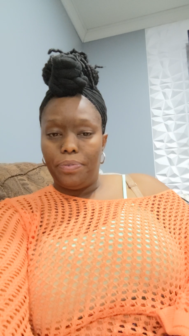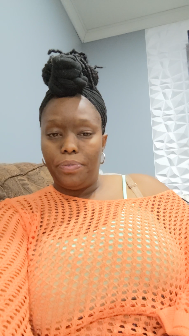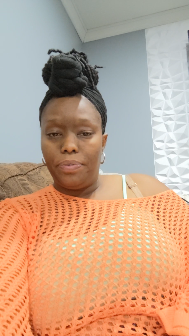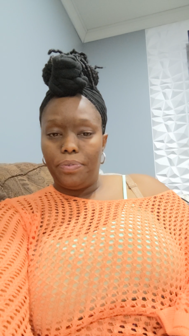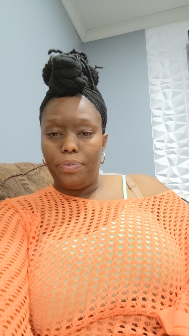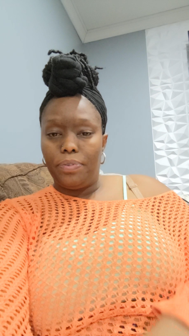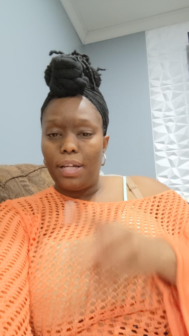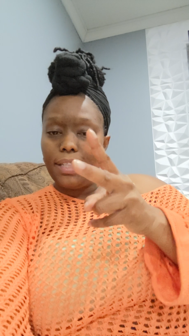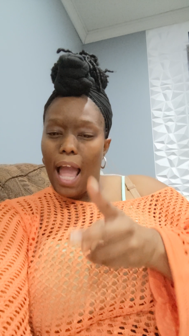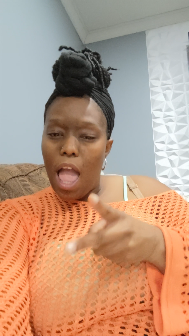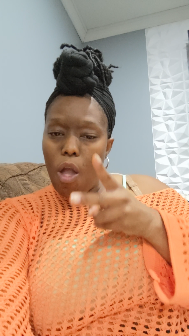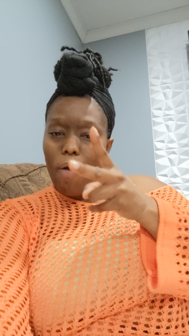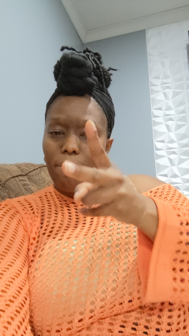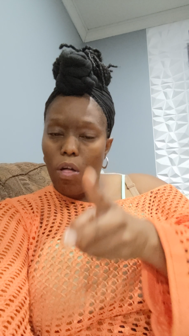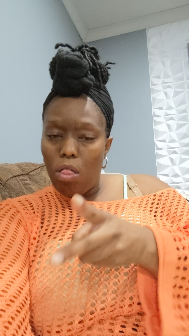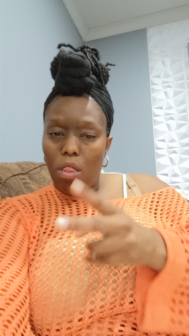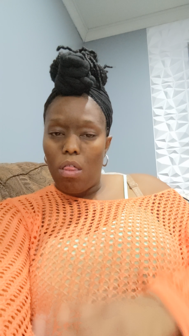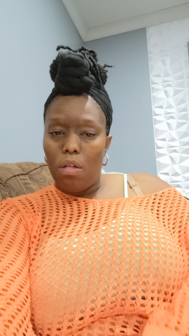careful